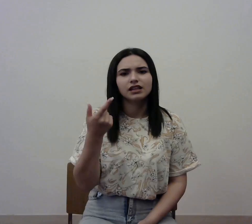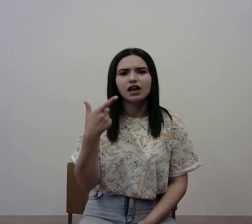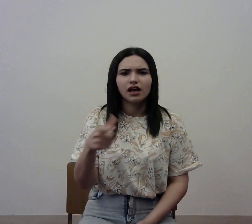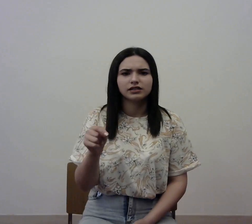hansı